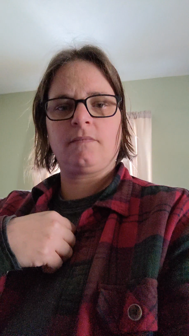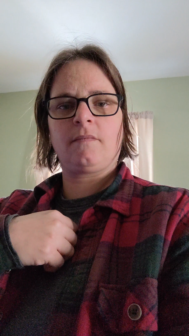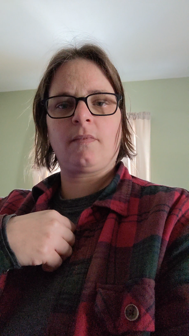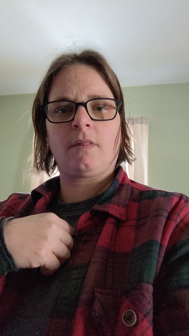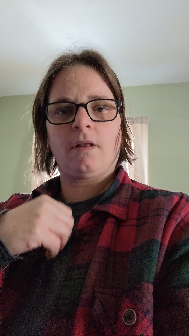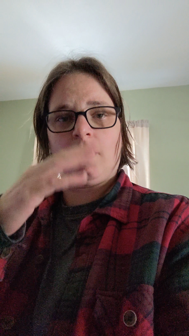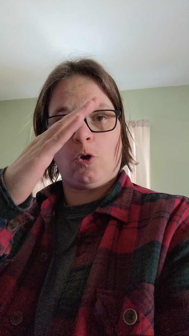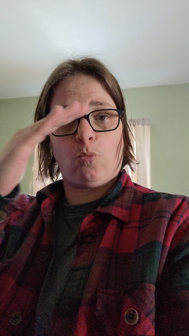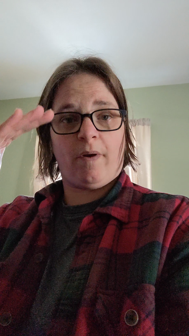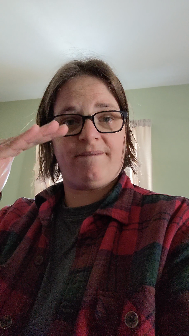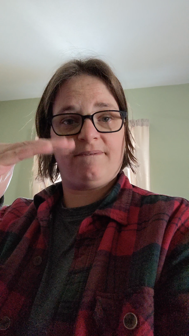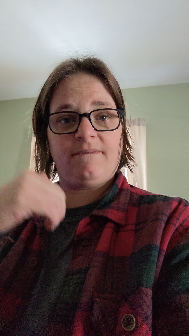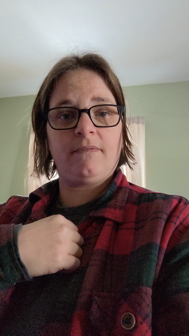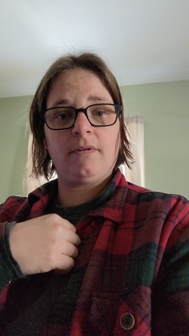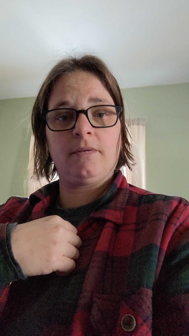roof